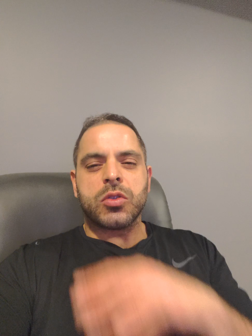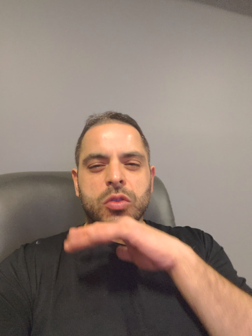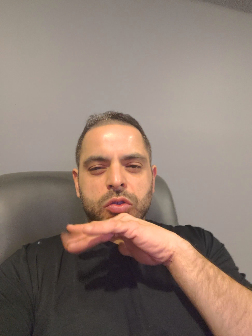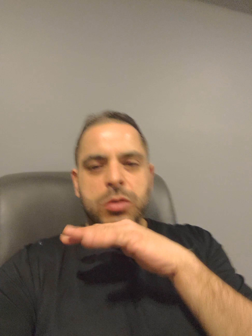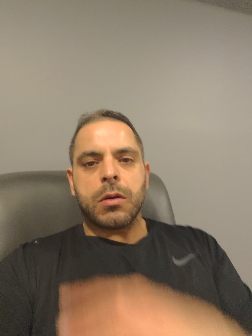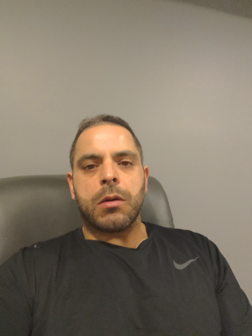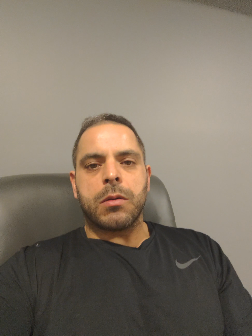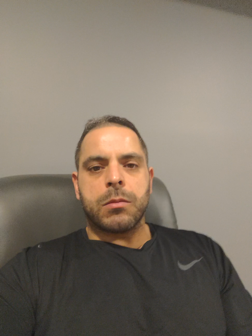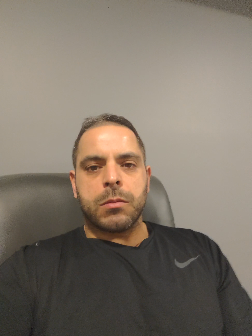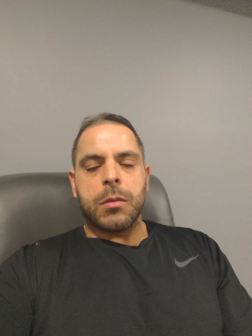dirty